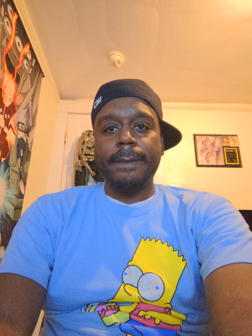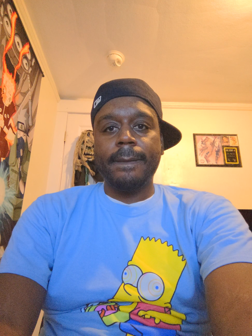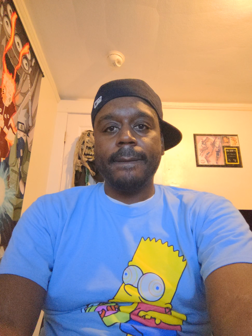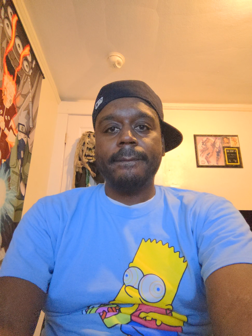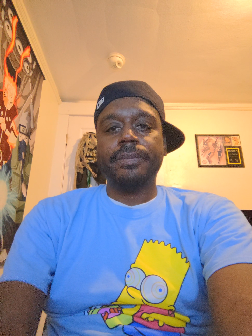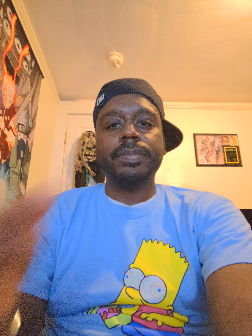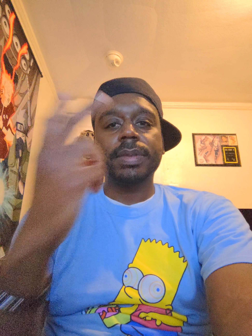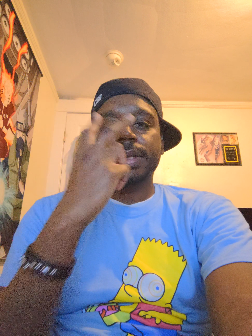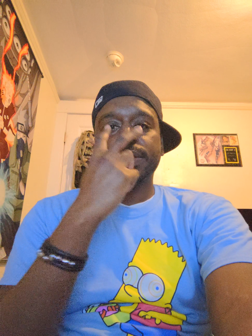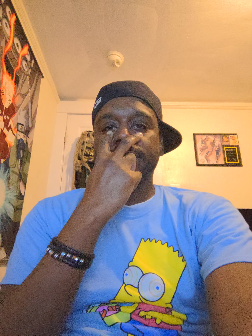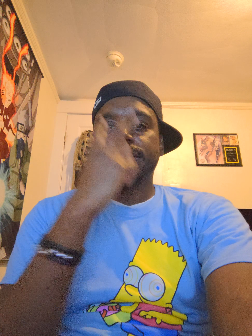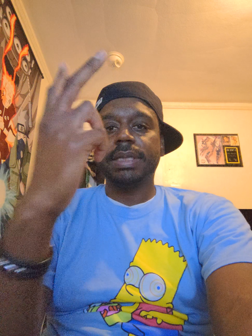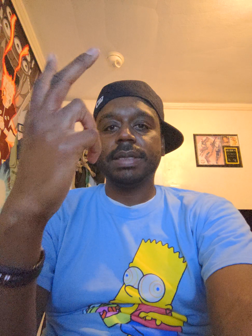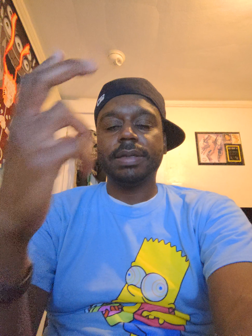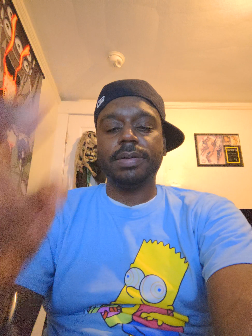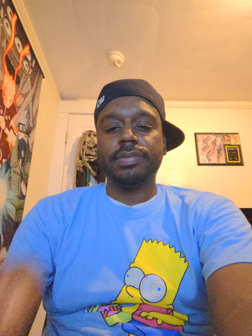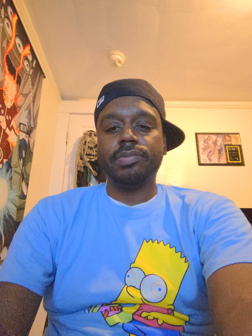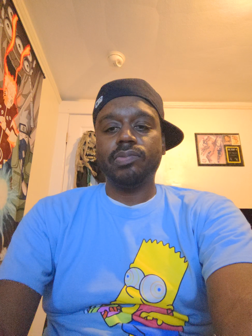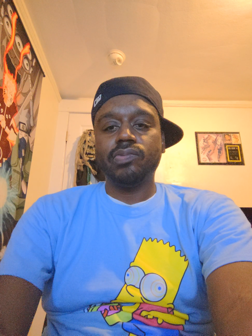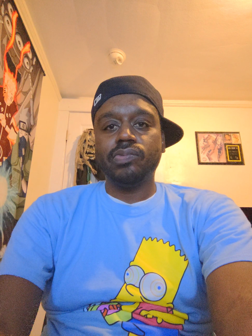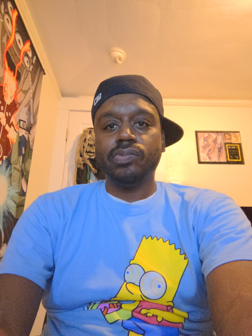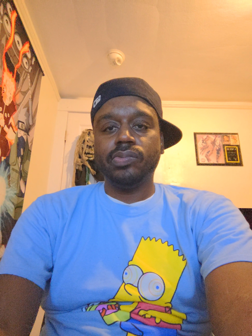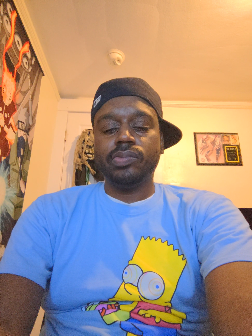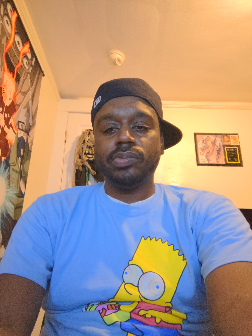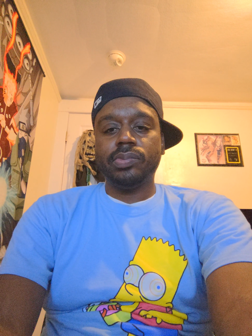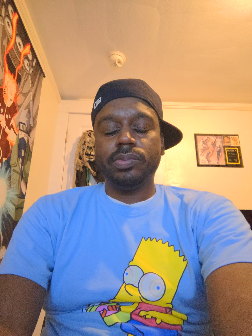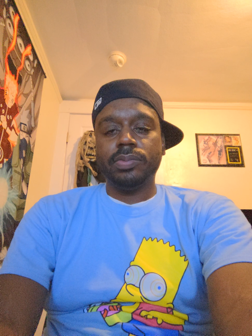see